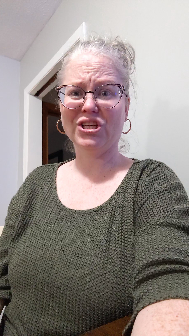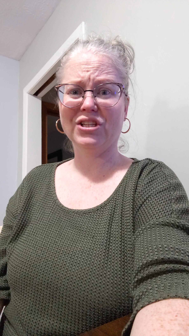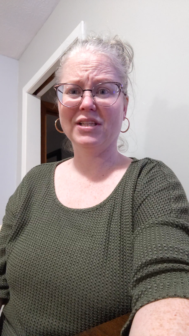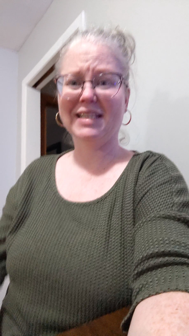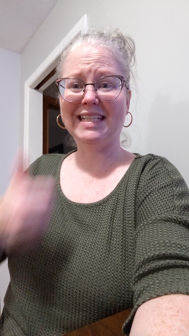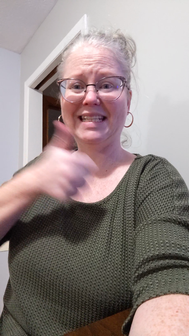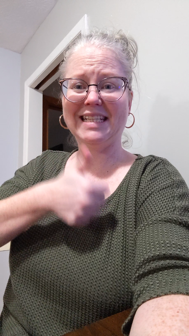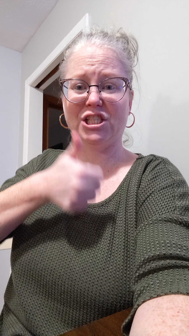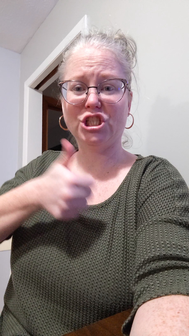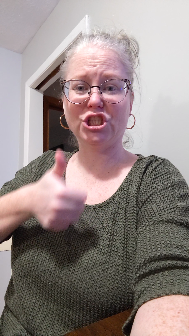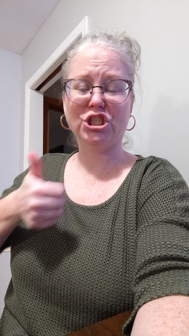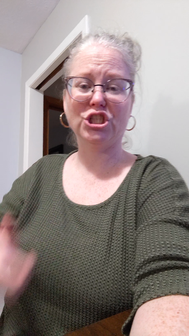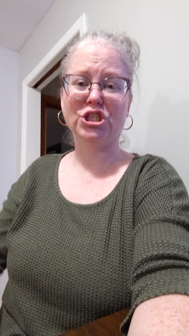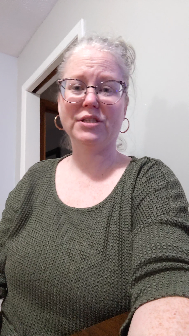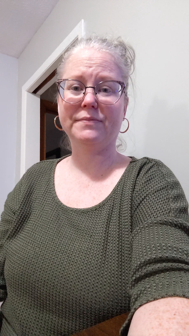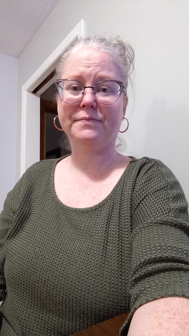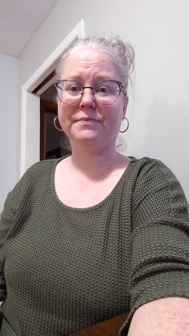each